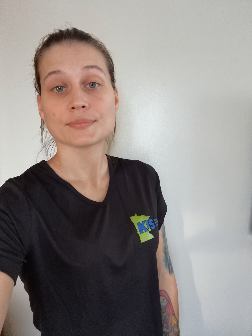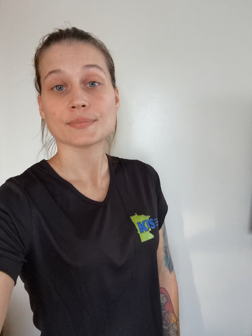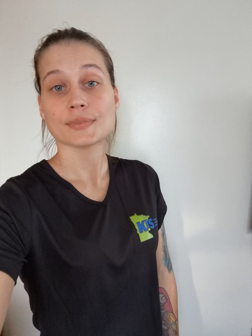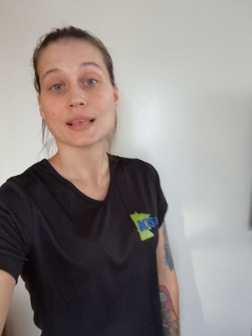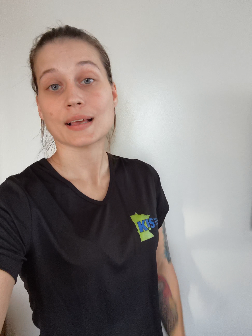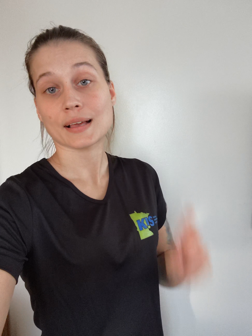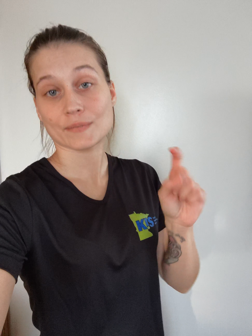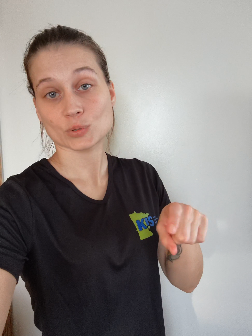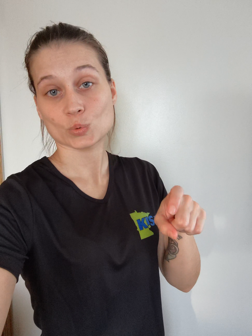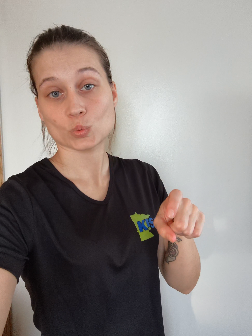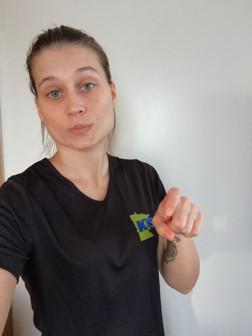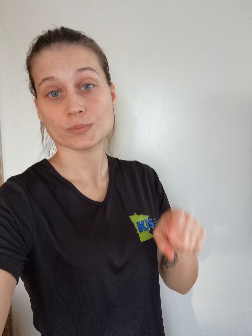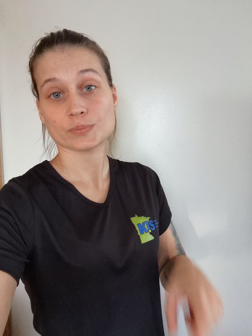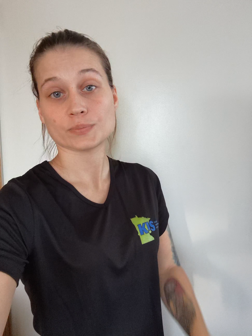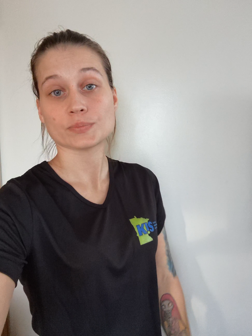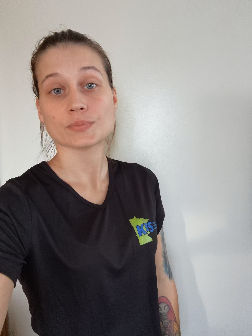have to